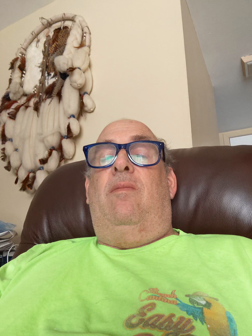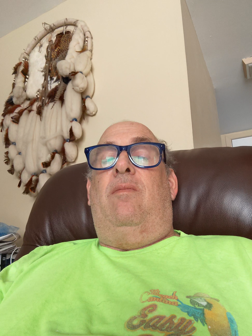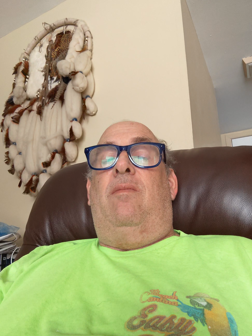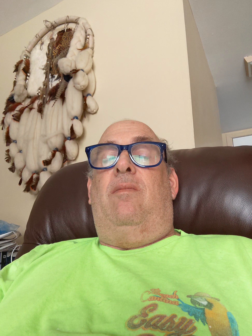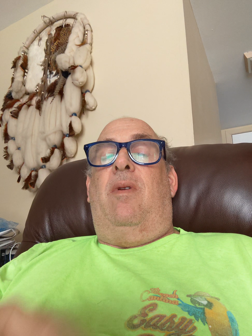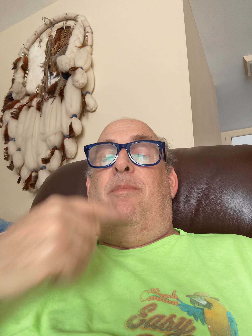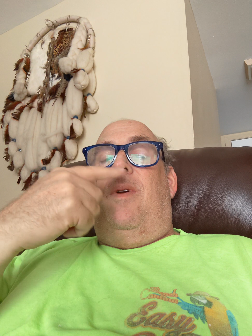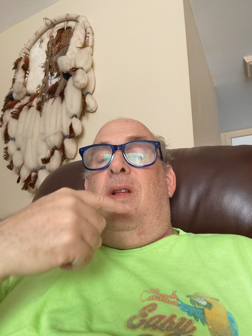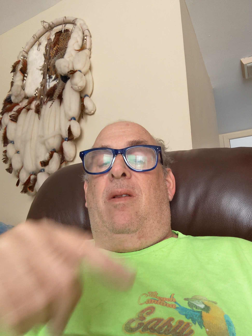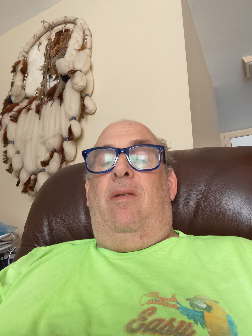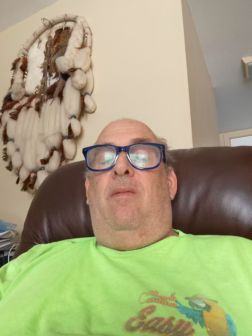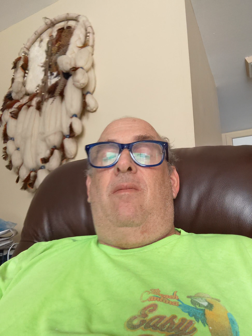mouth